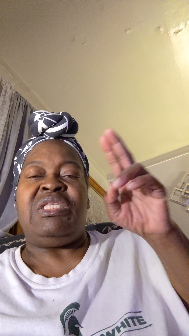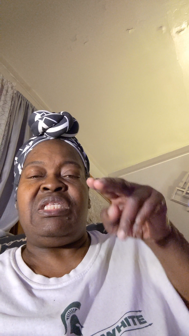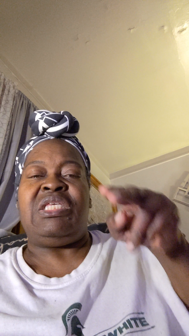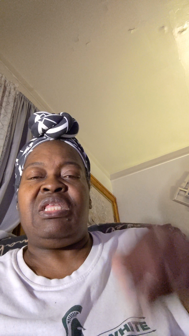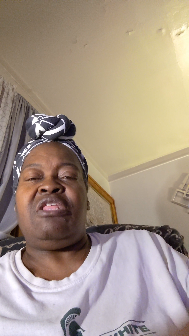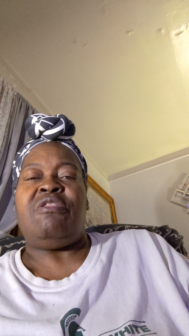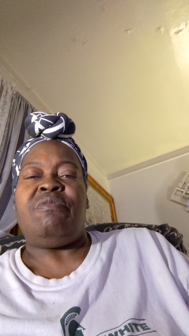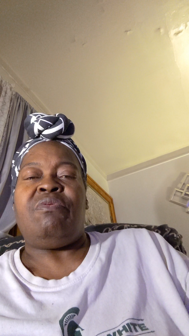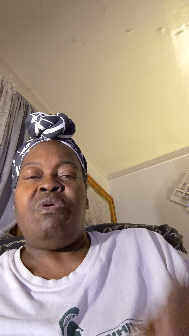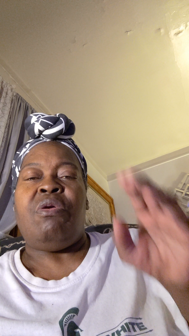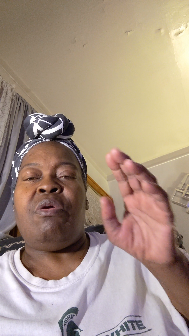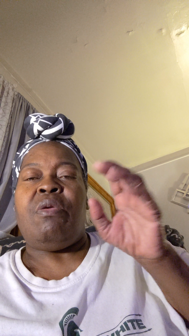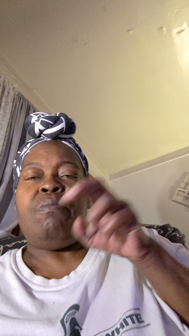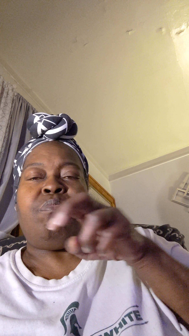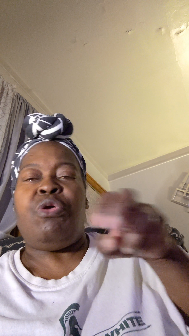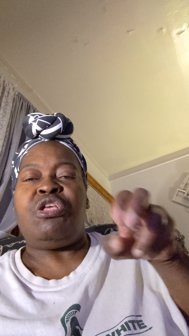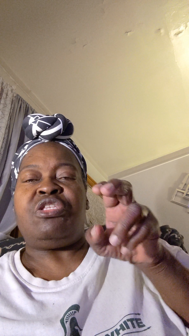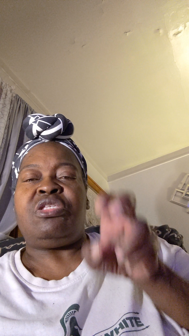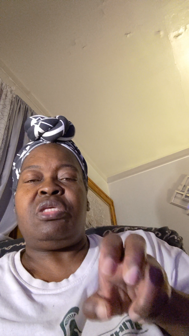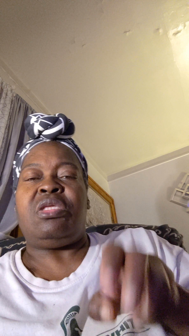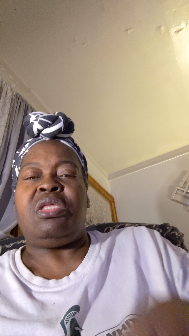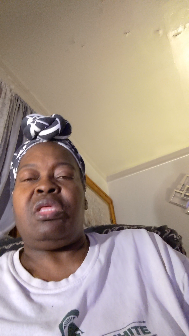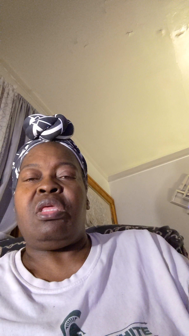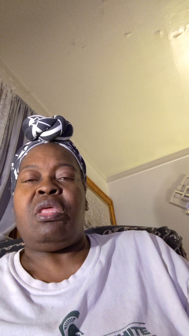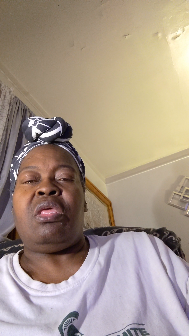bench